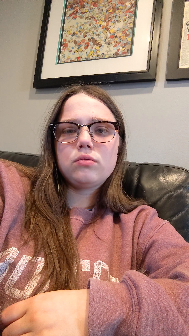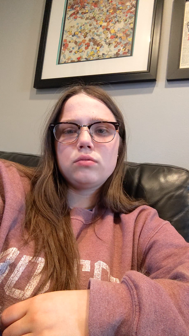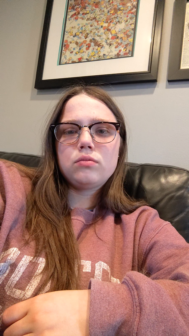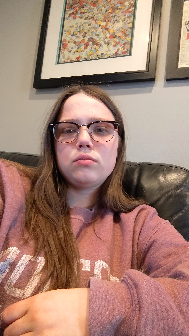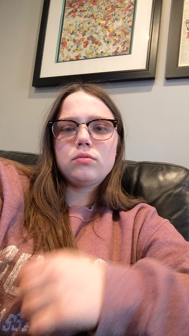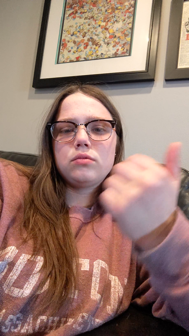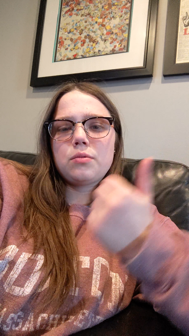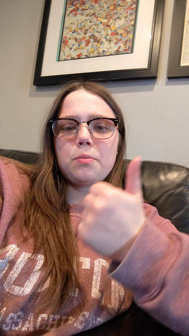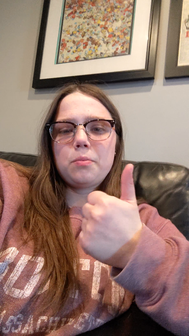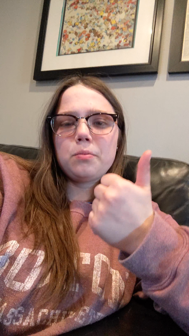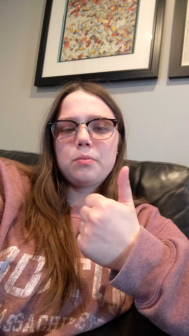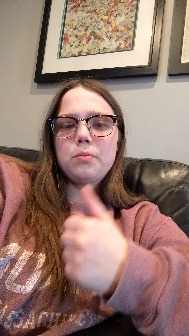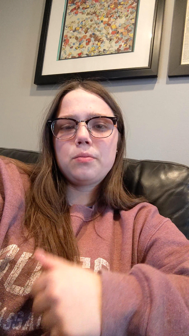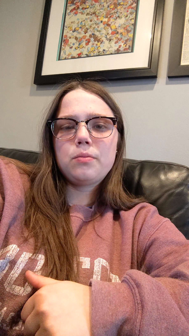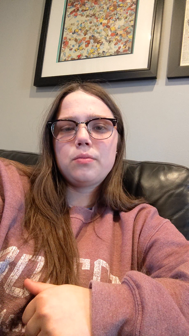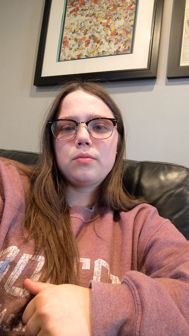help